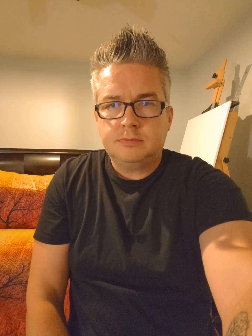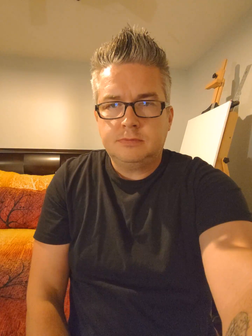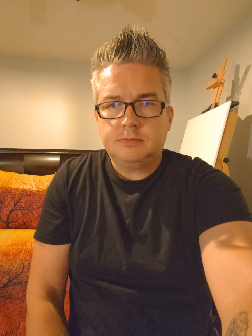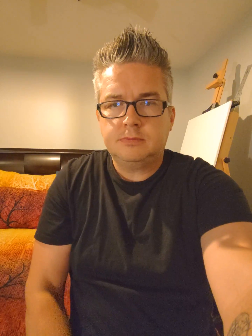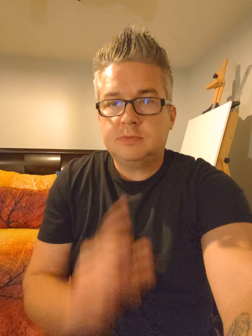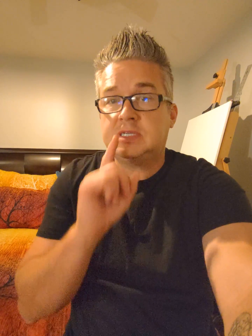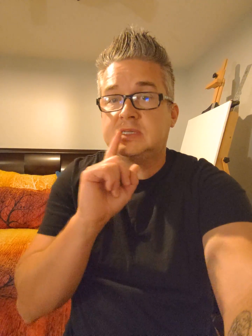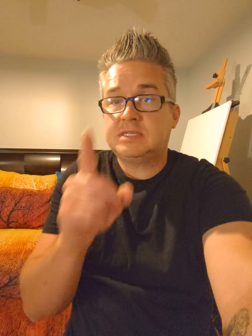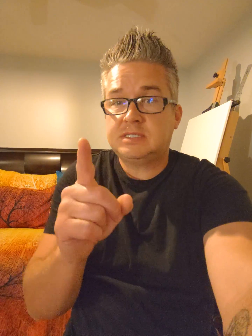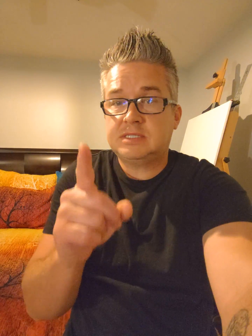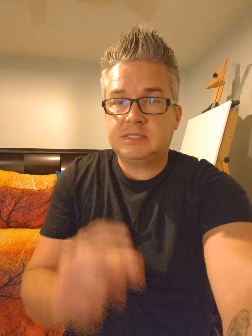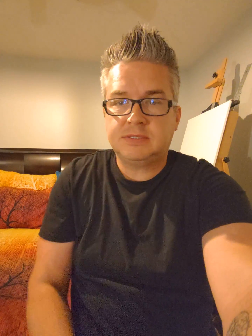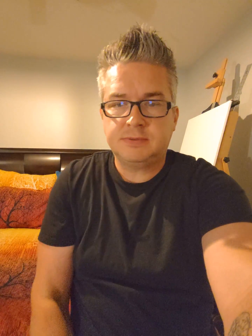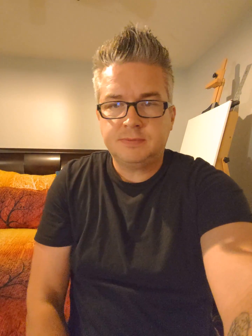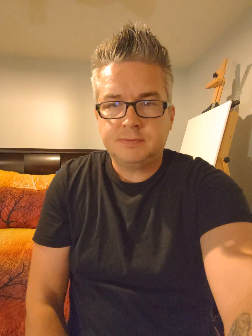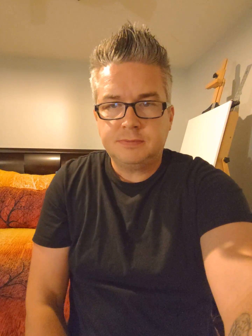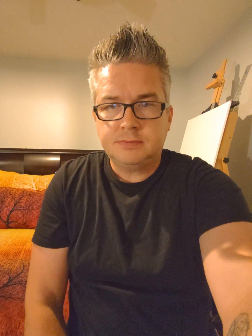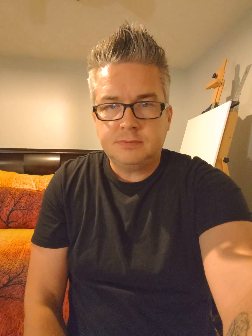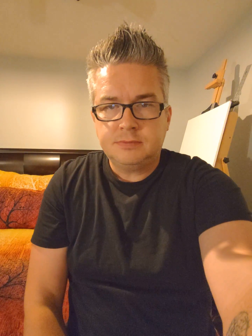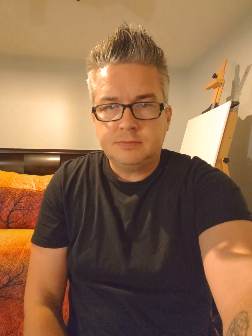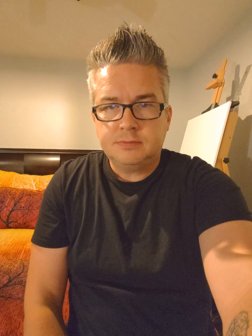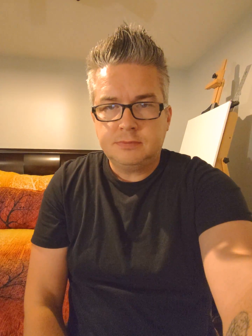is